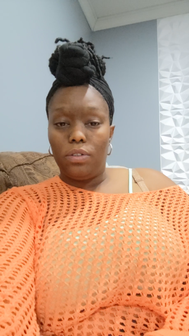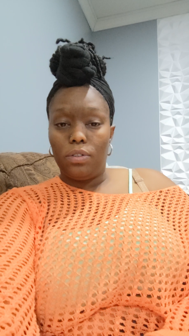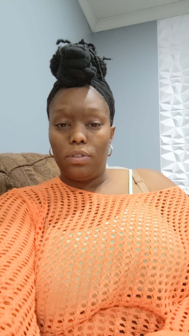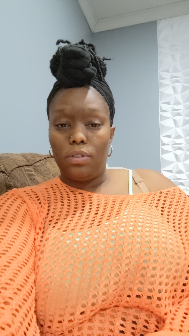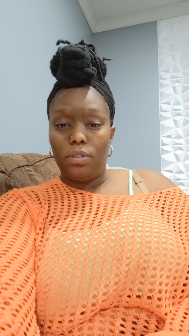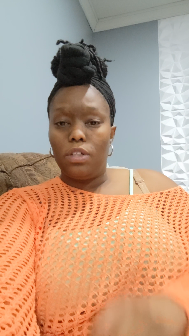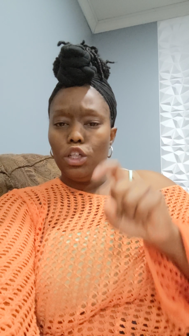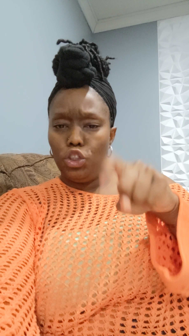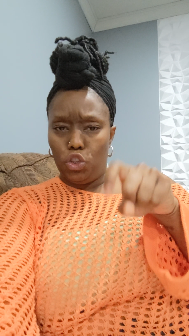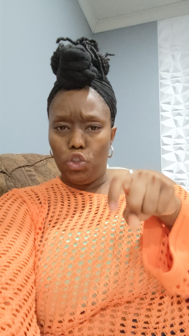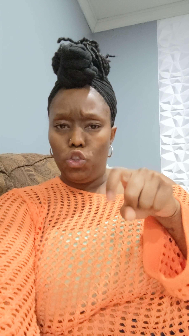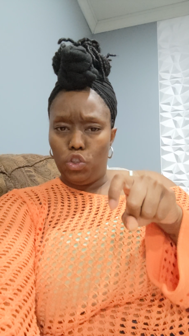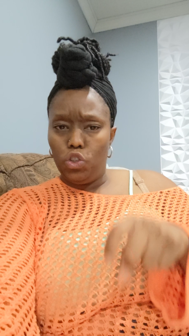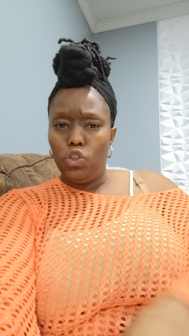should